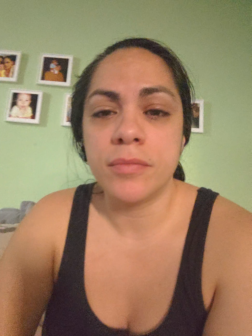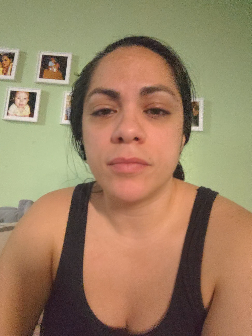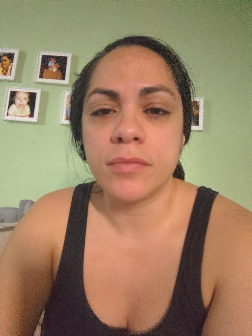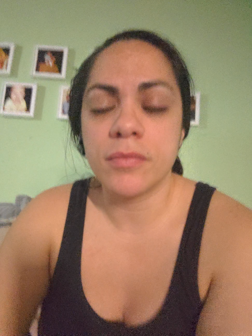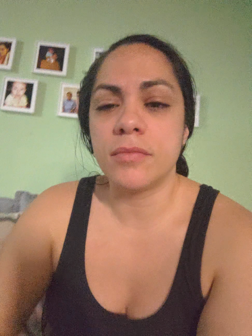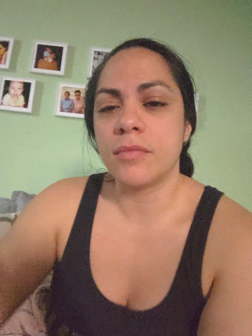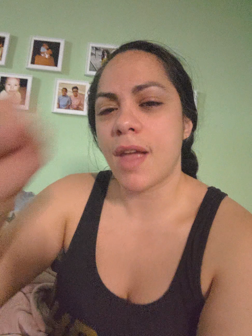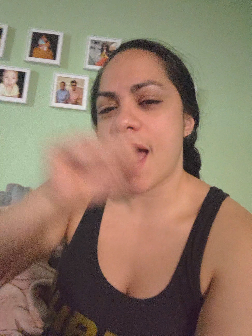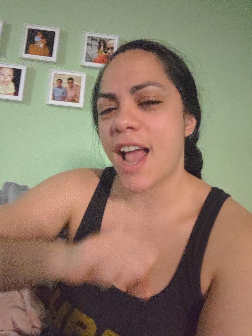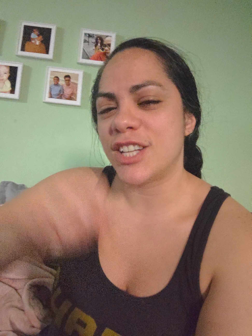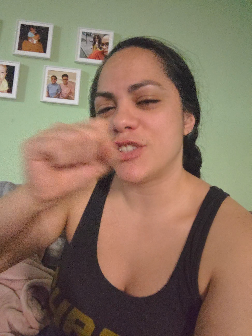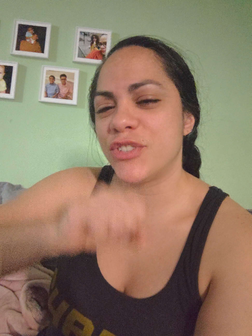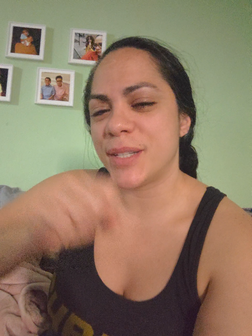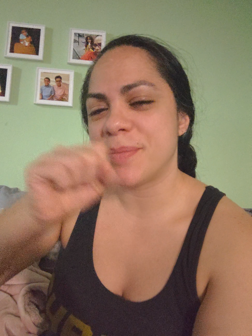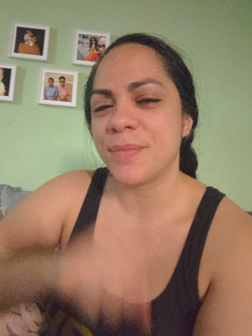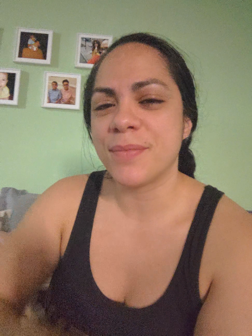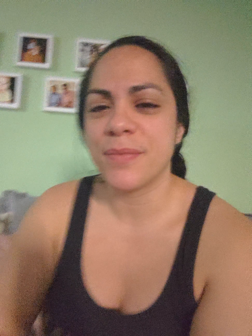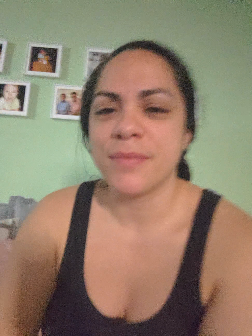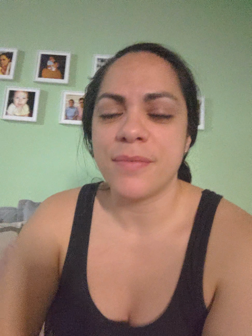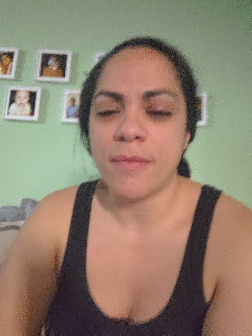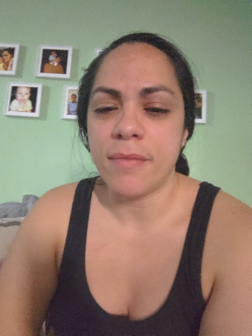ice cream